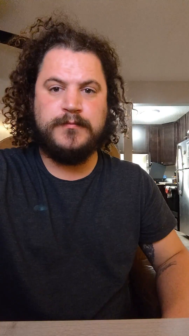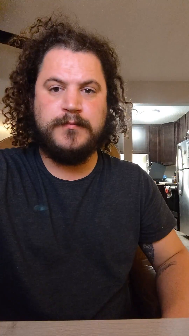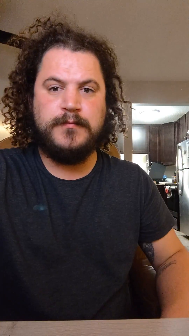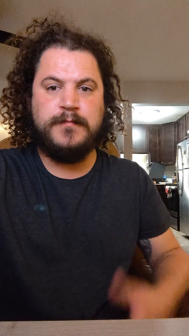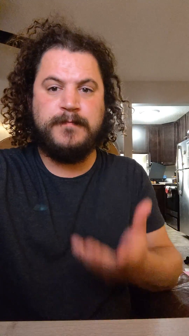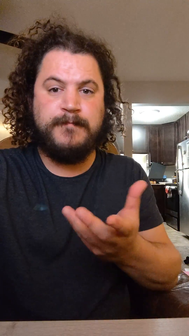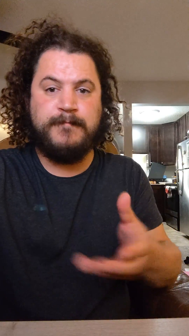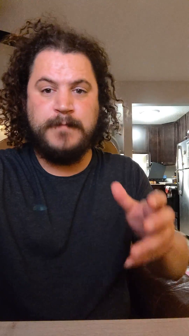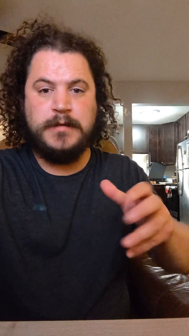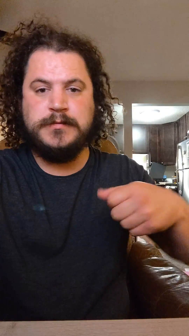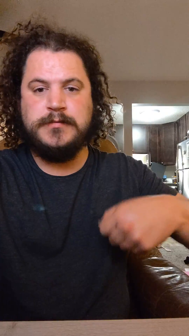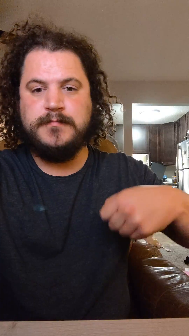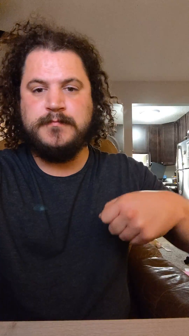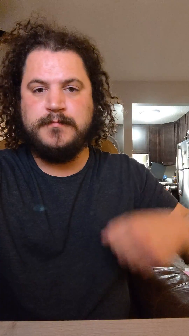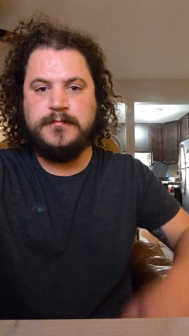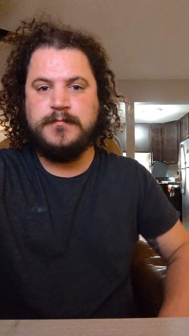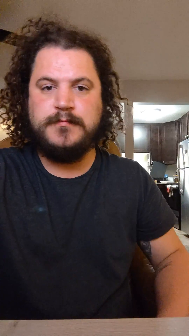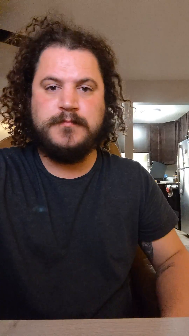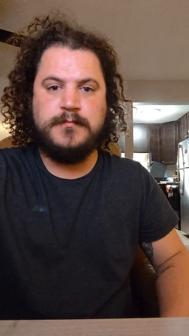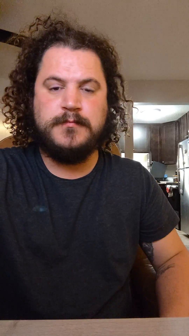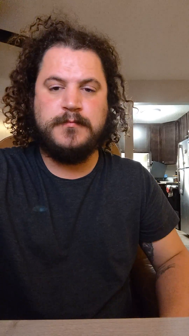basket